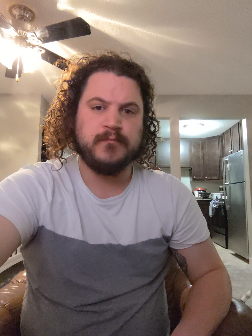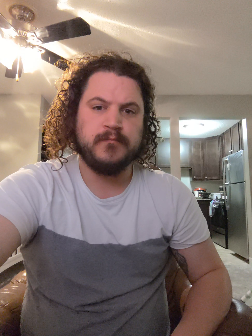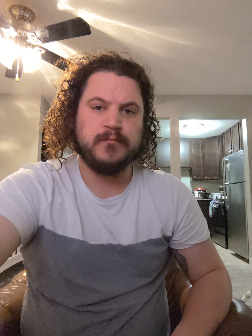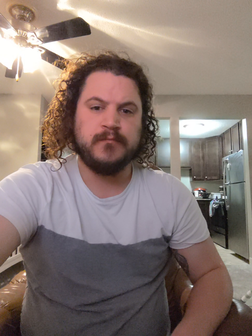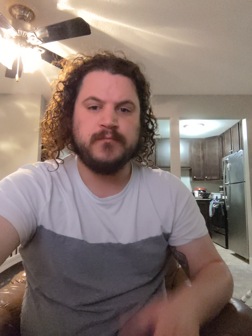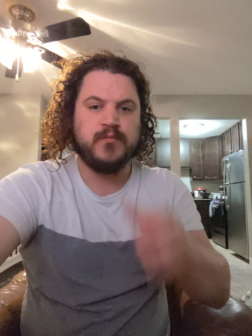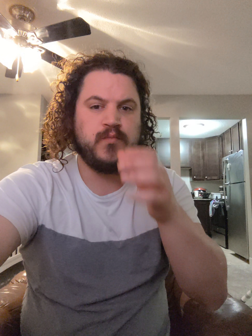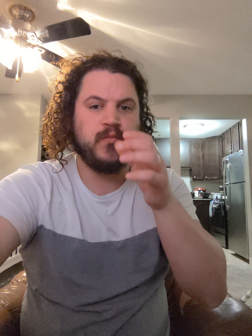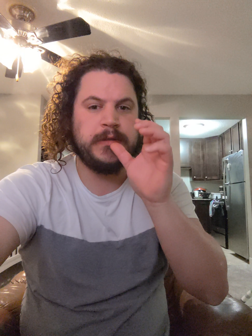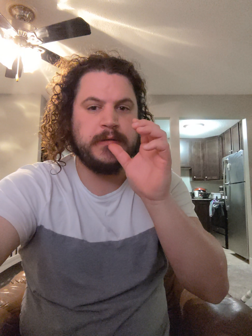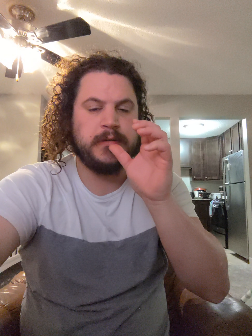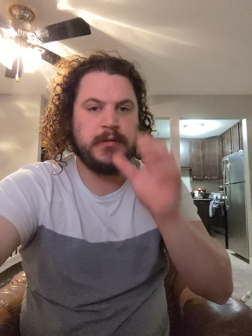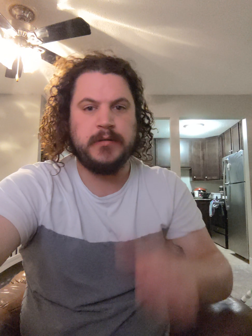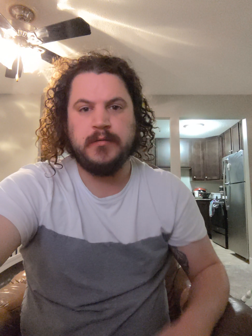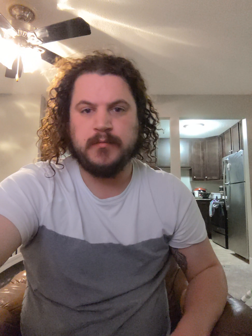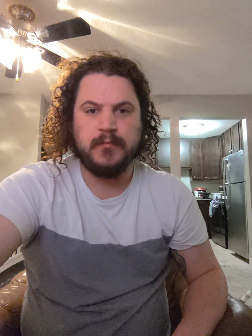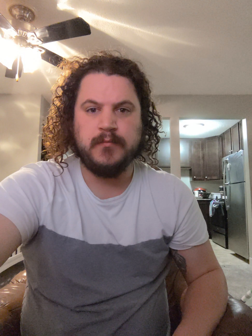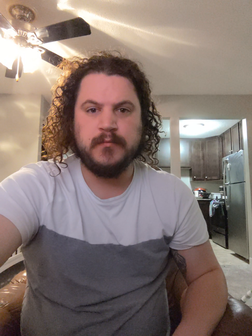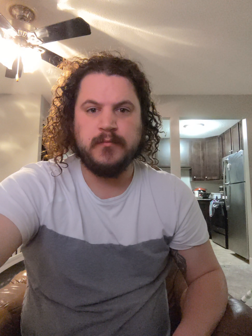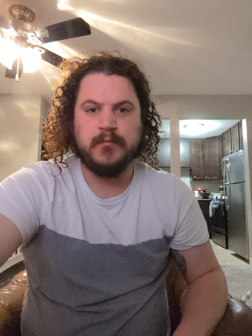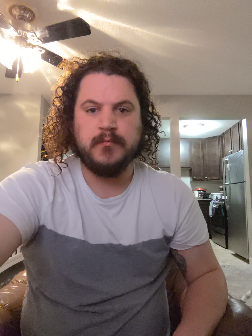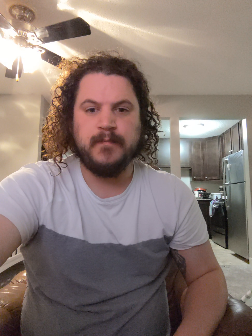drink